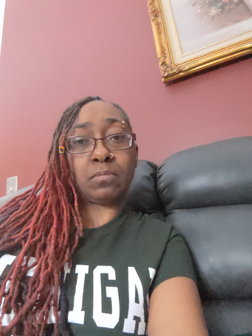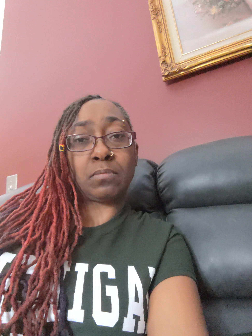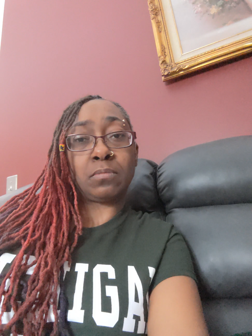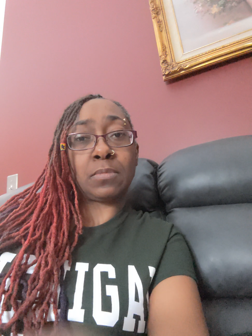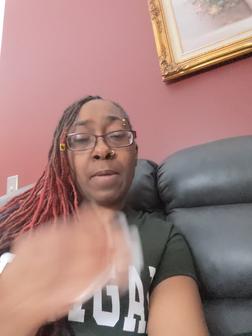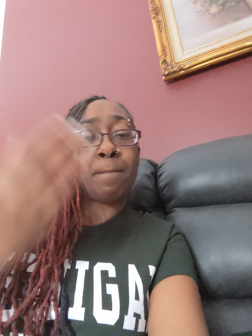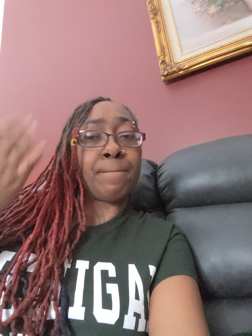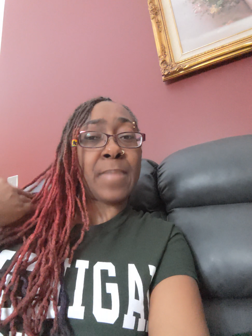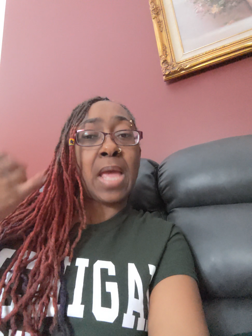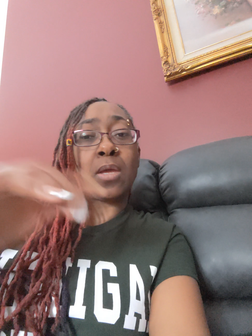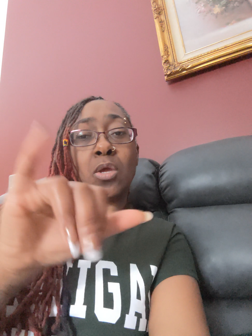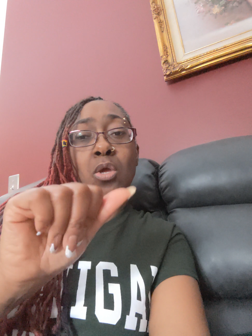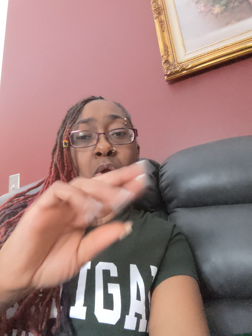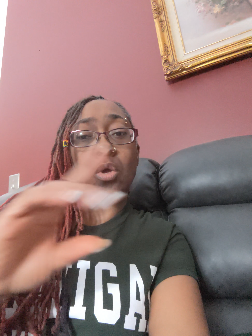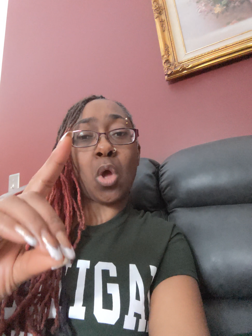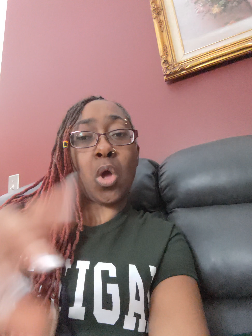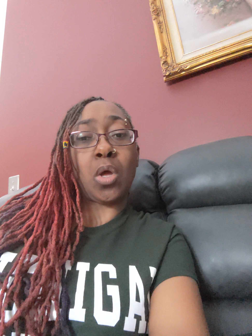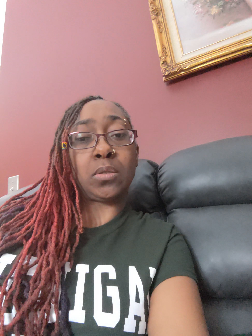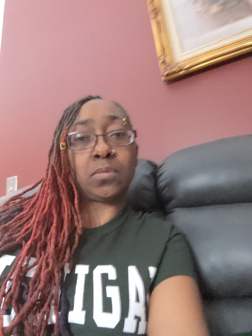backyard